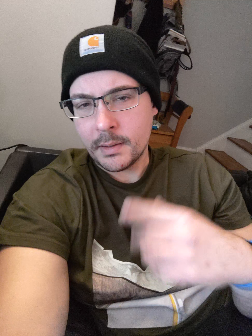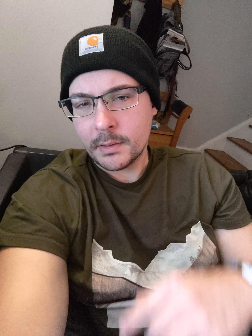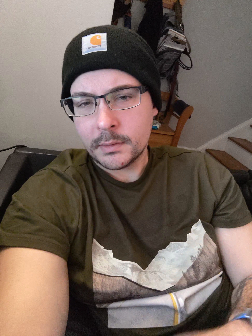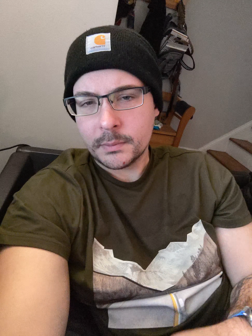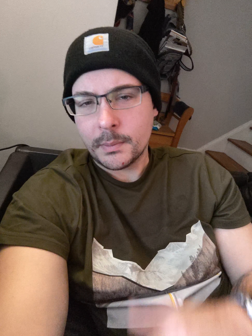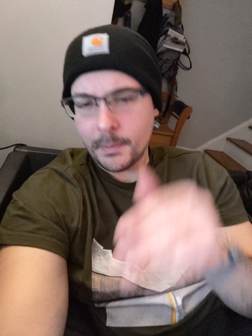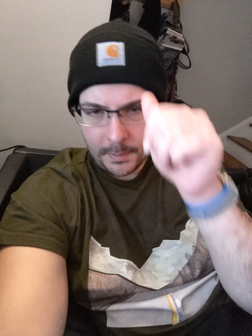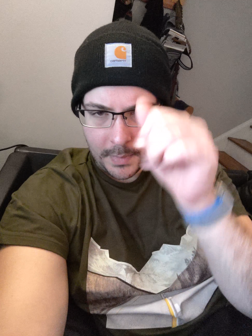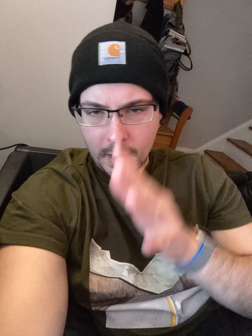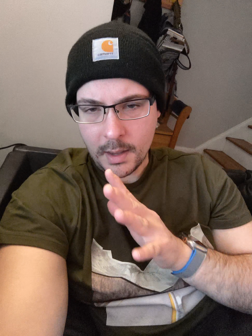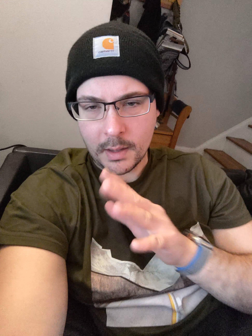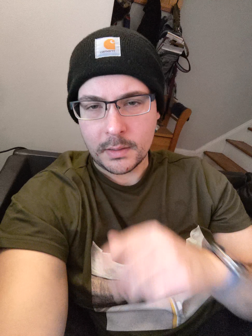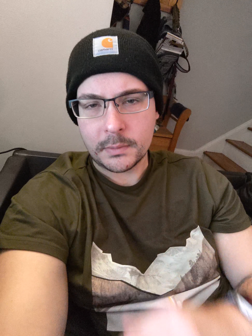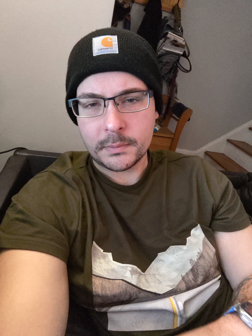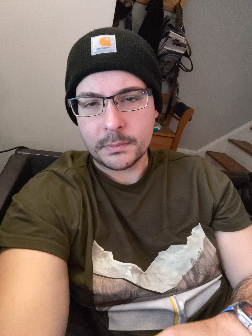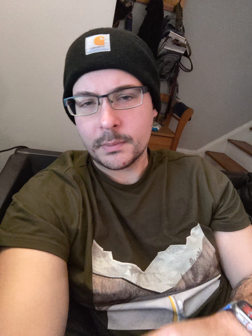man